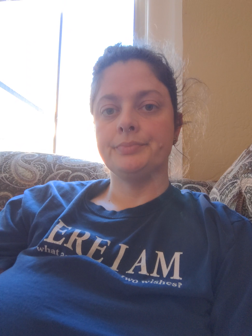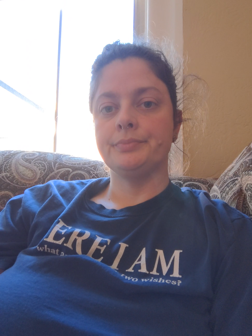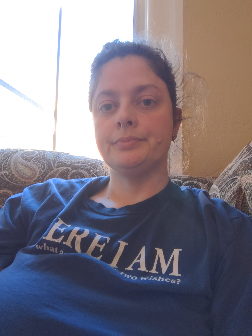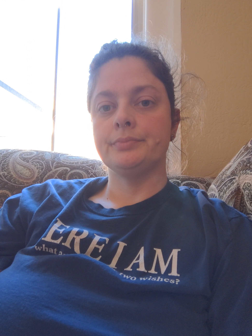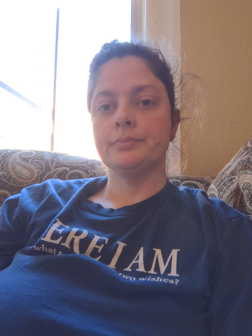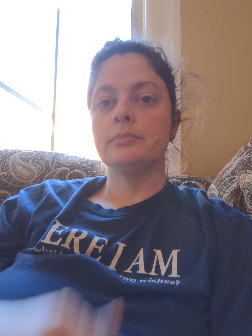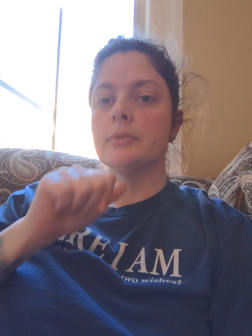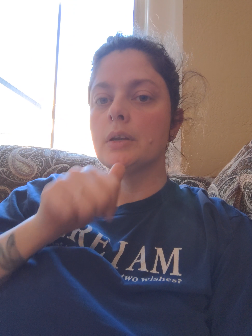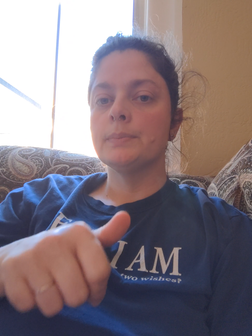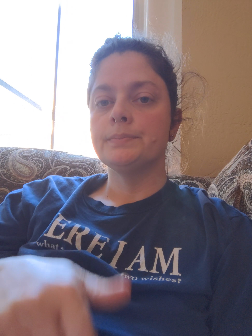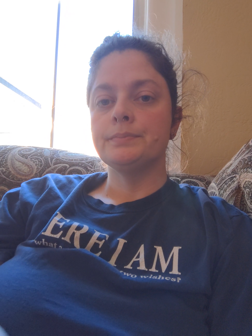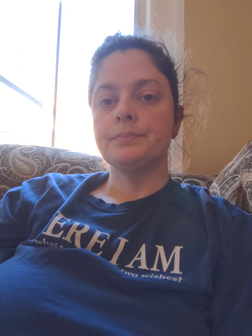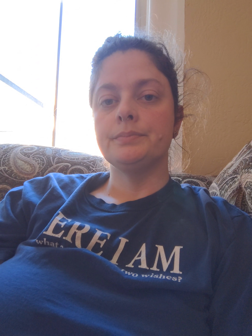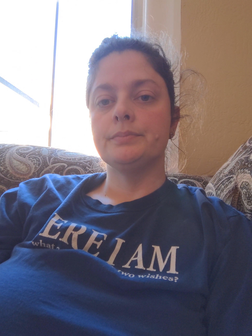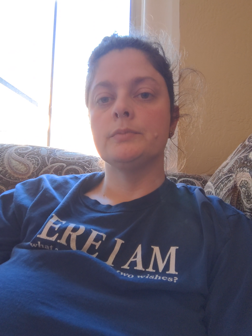not